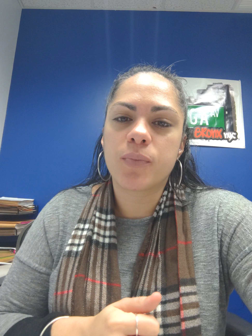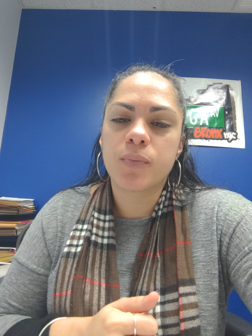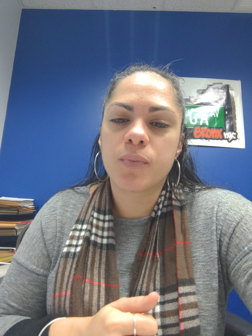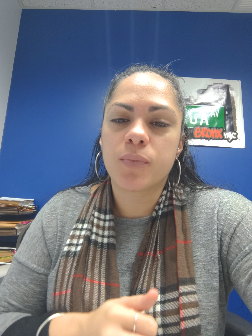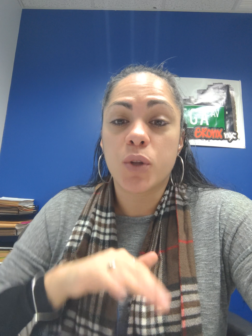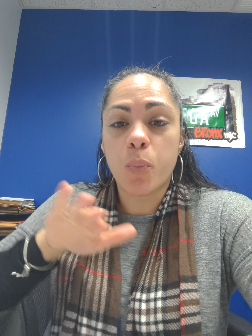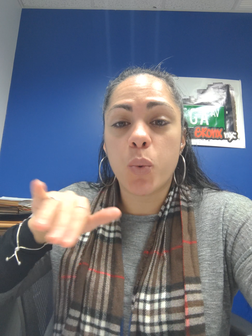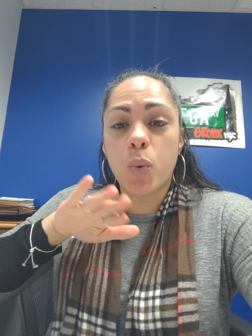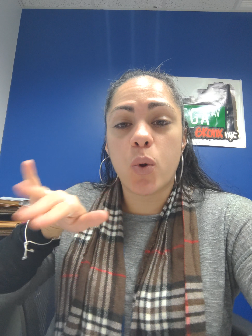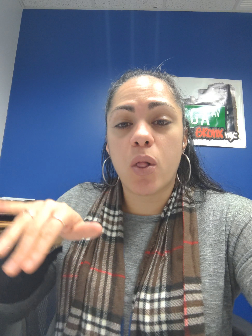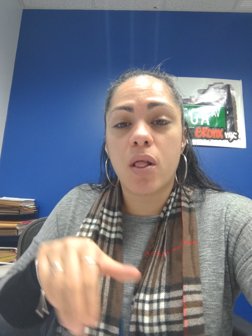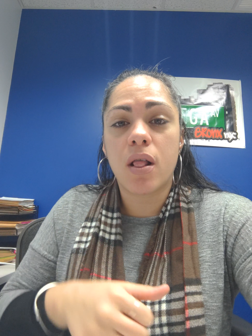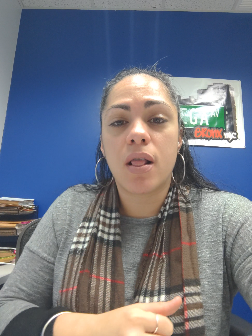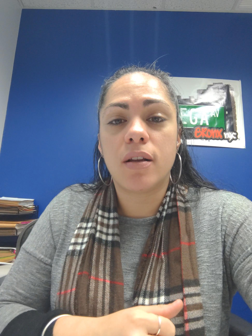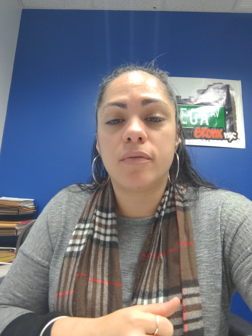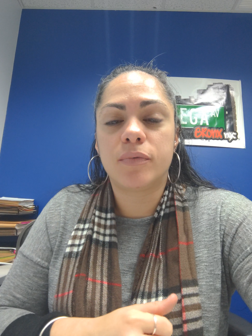pool